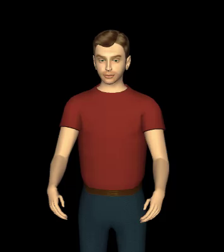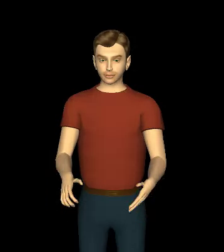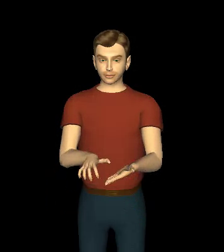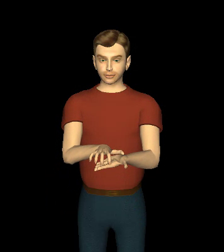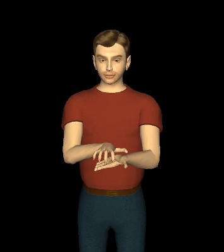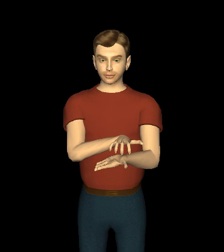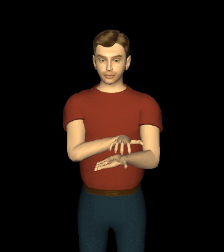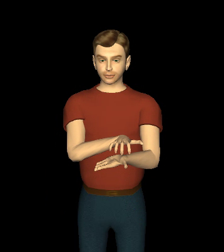بخيل